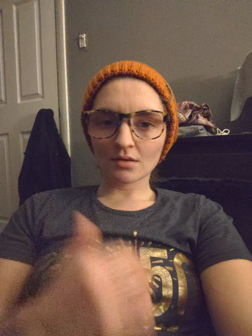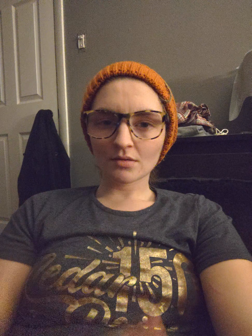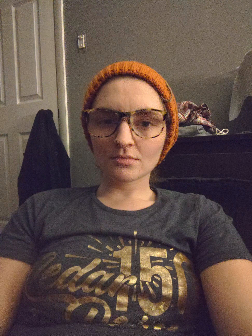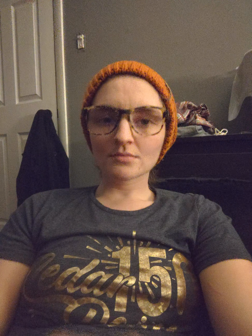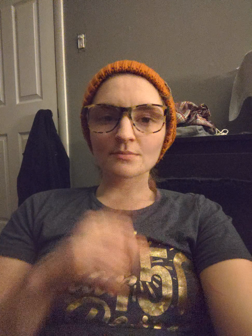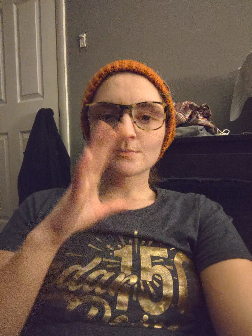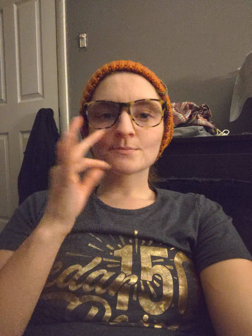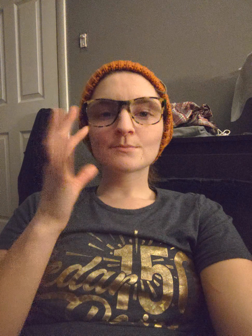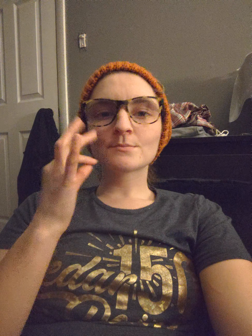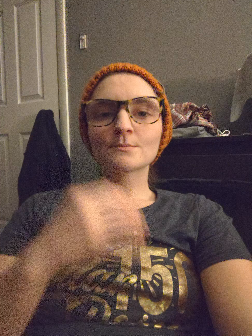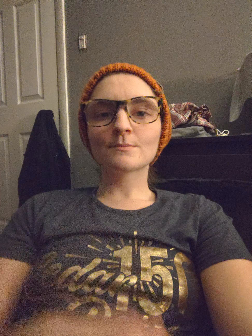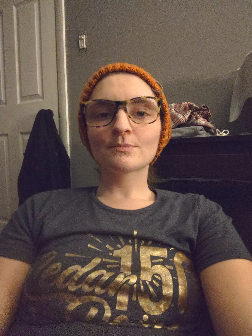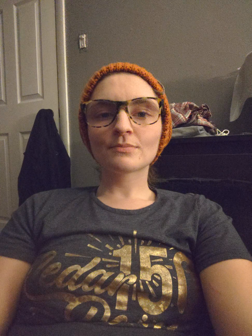cat